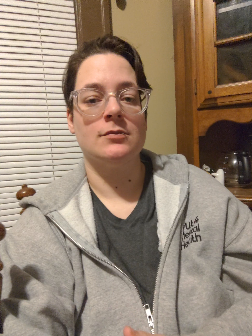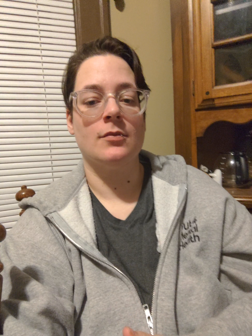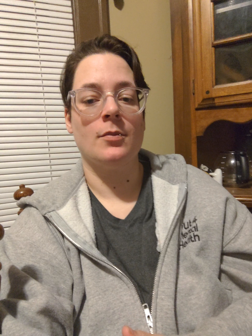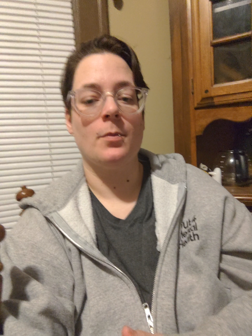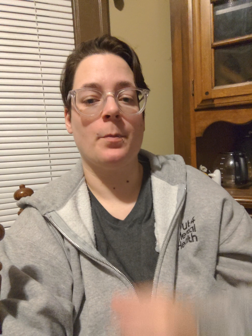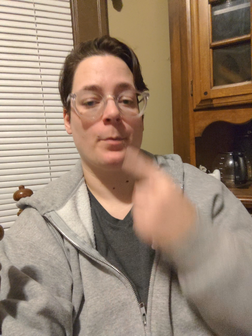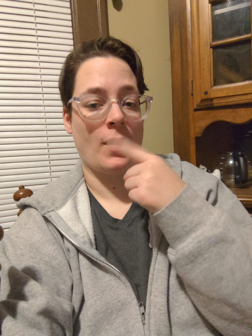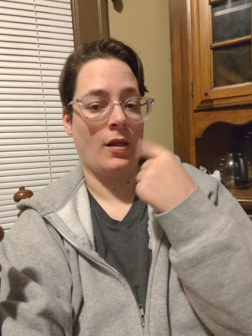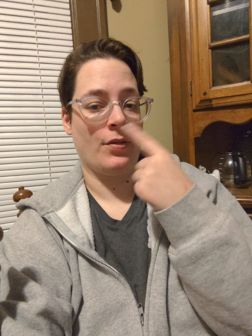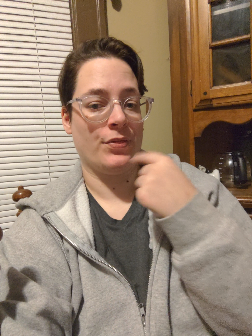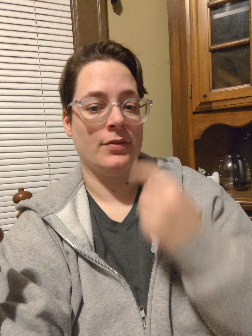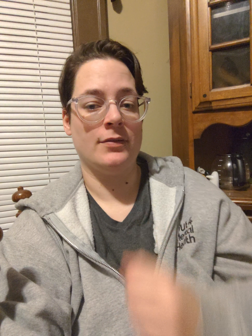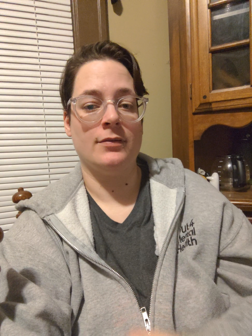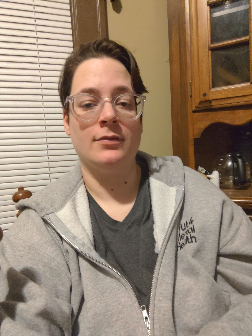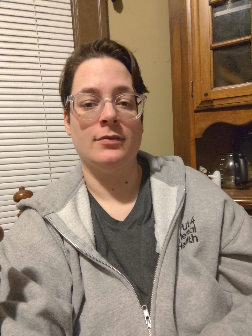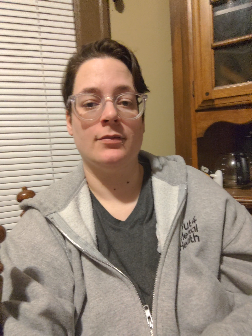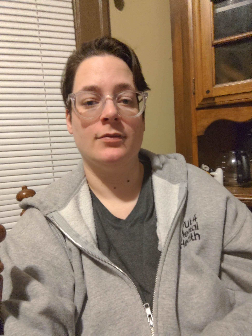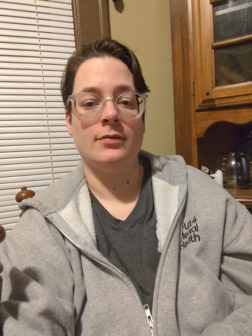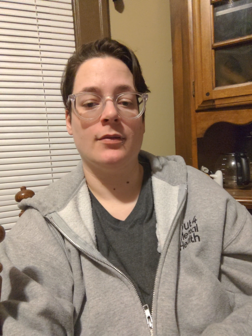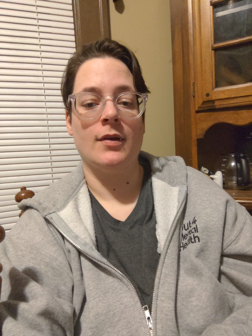mouth